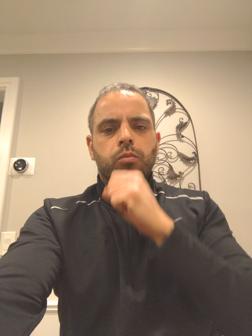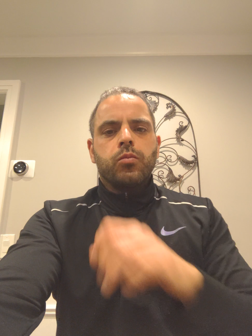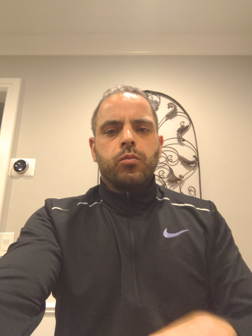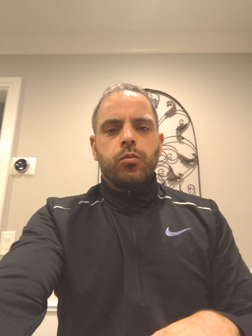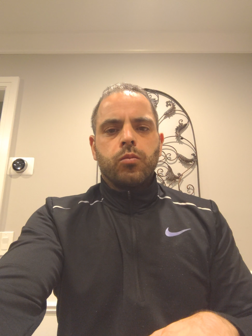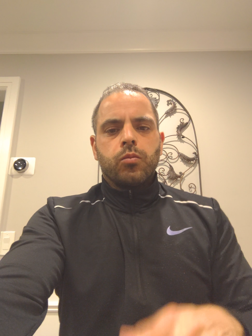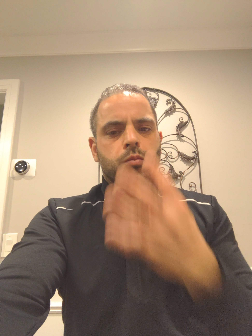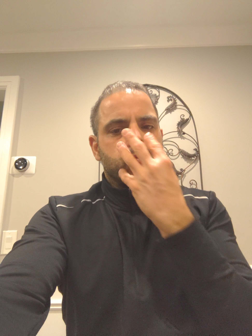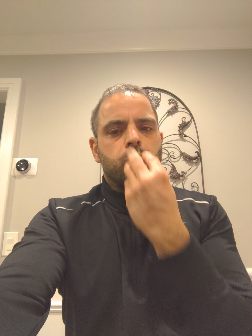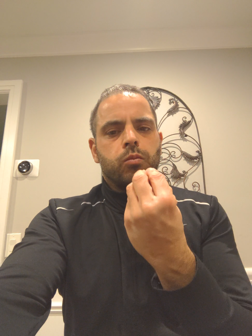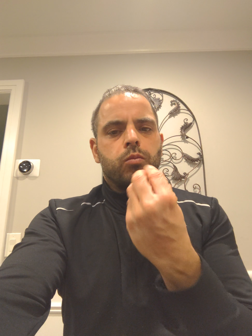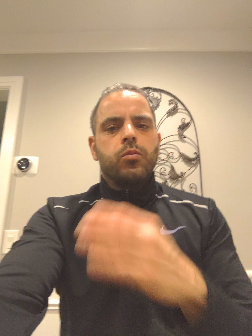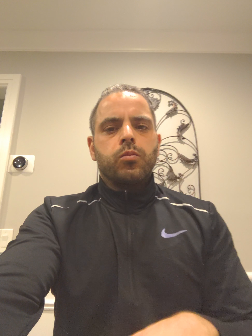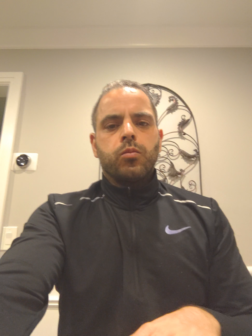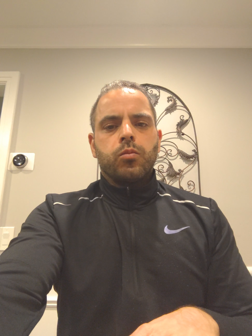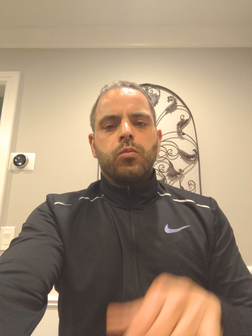wolf